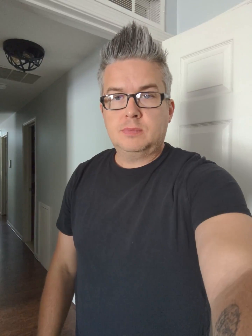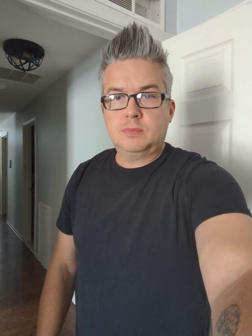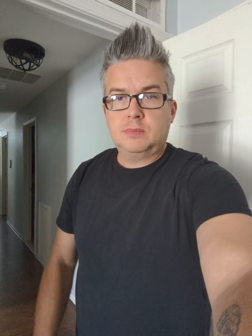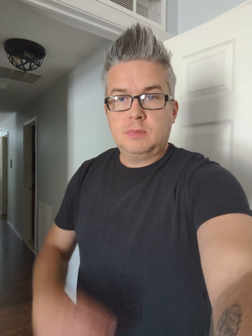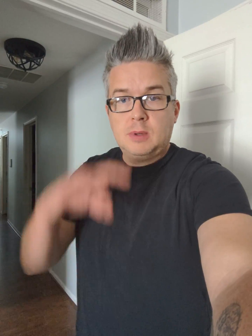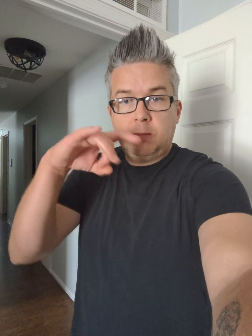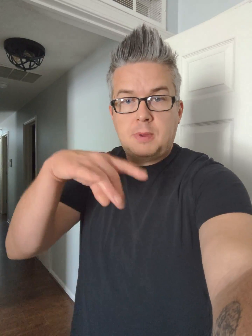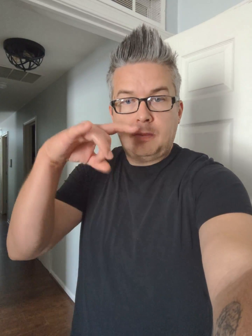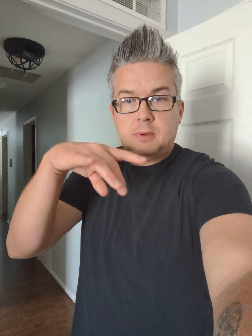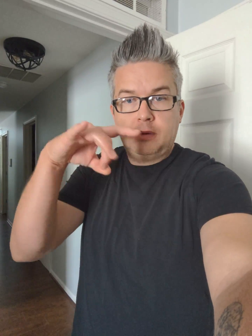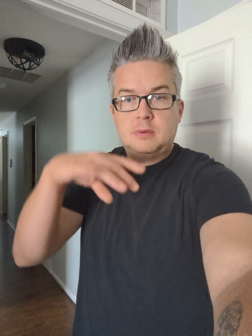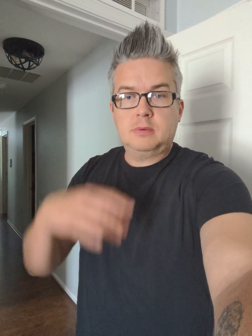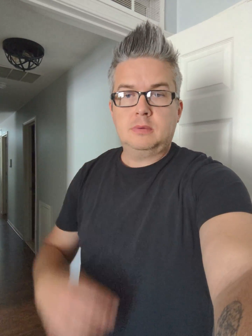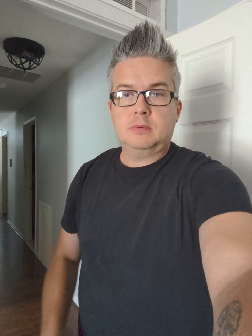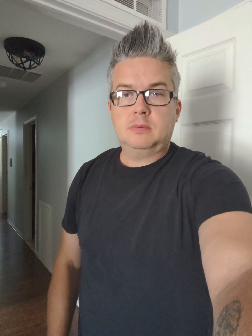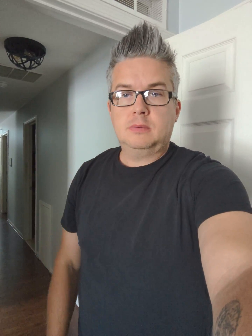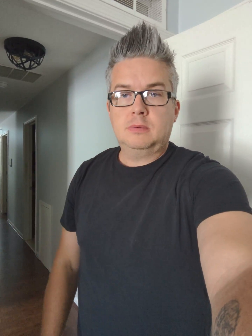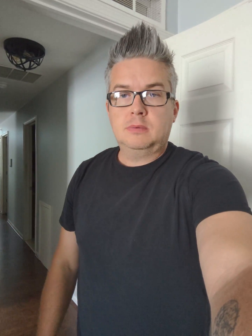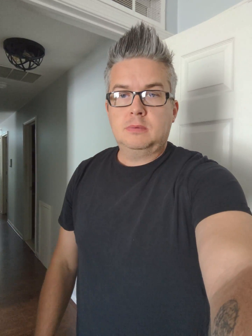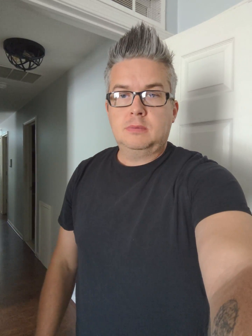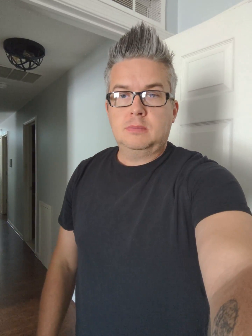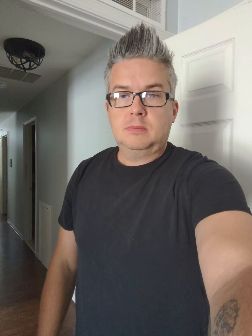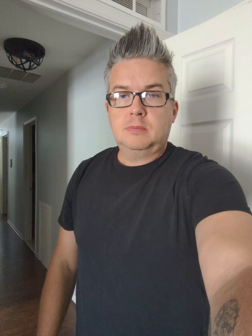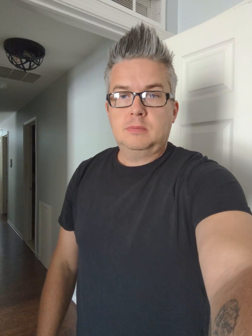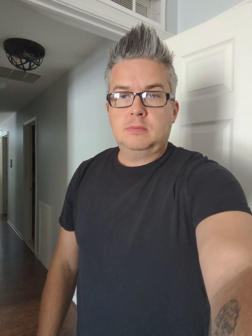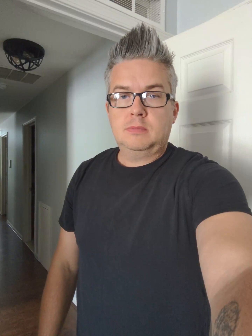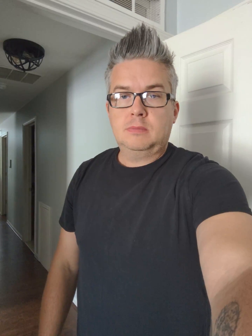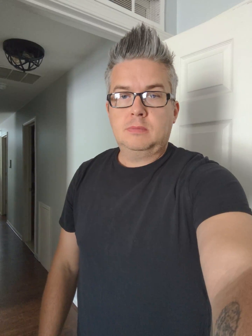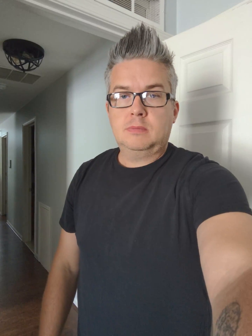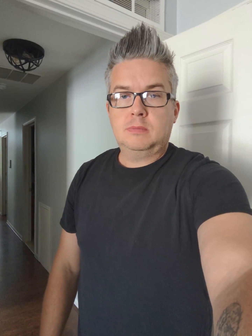pumpkin